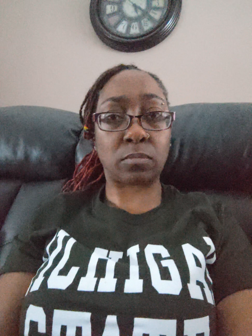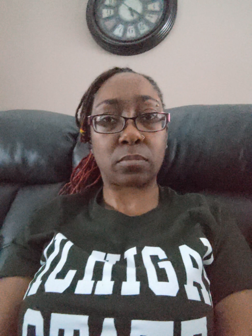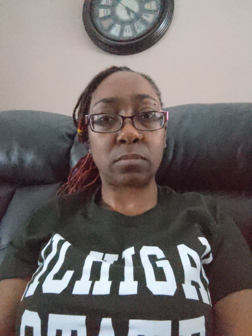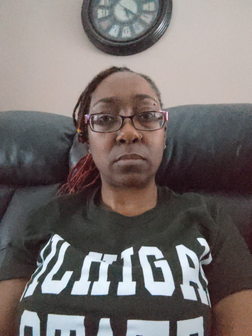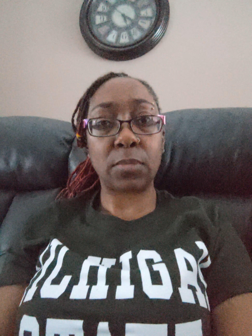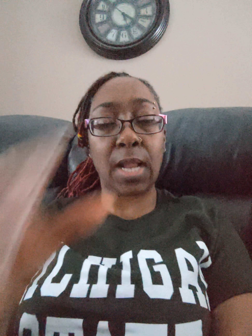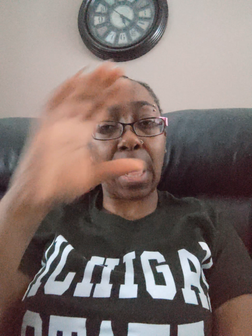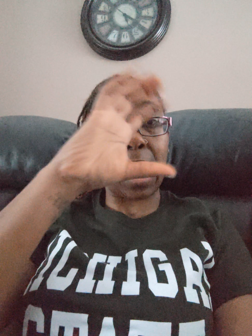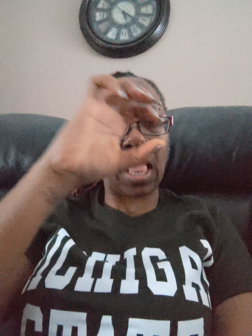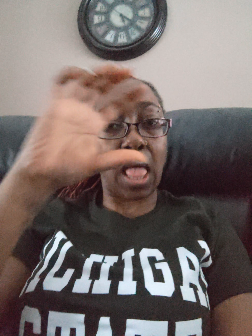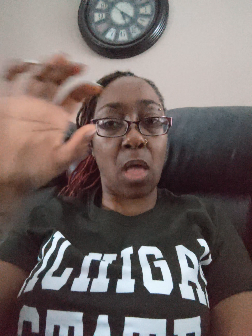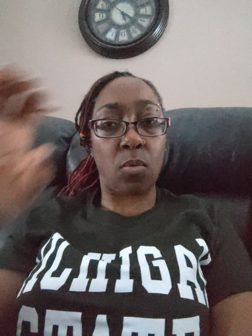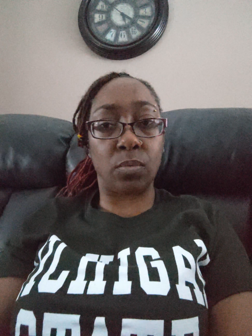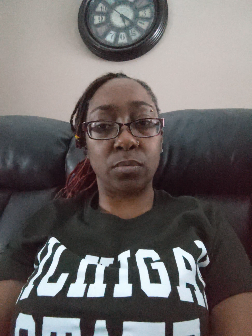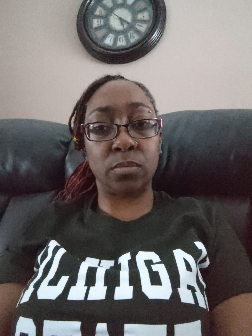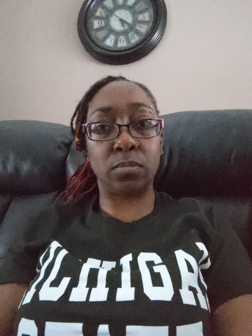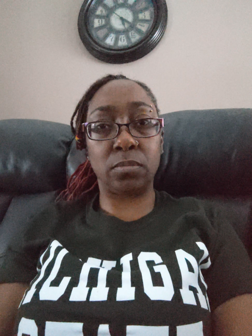cloud